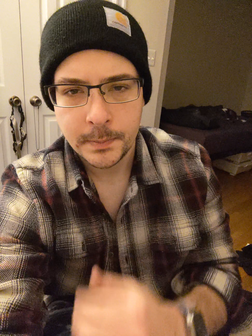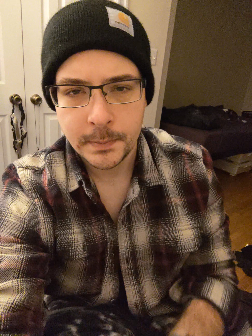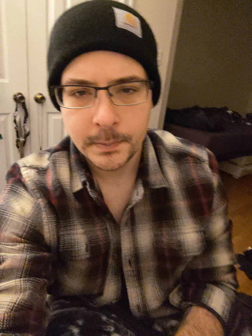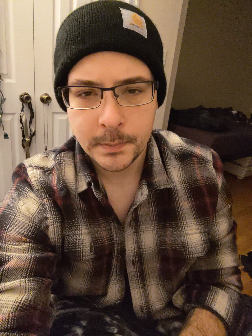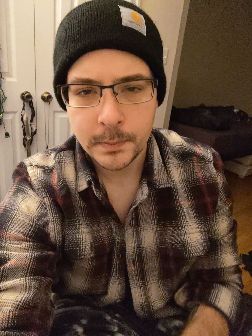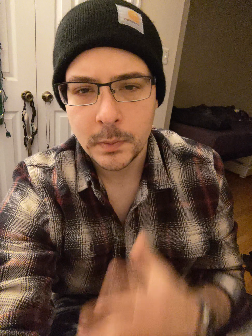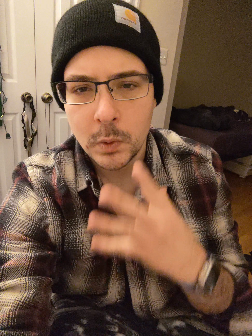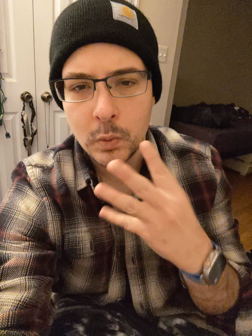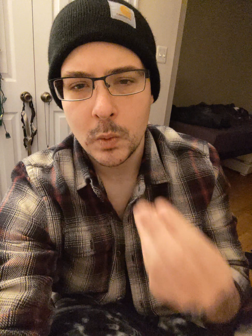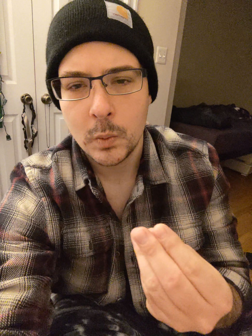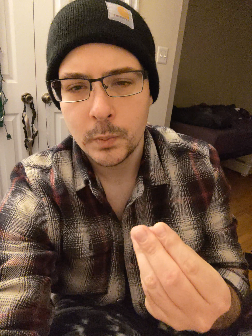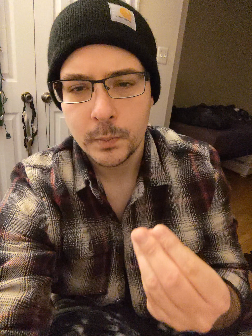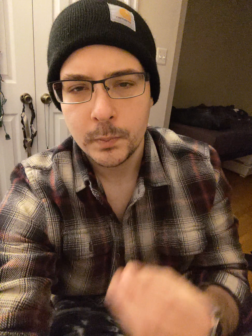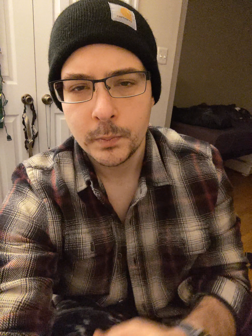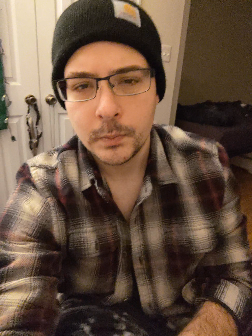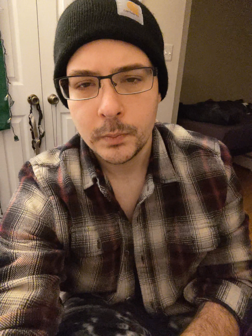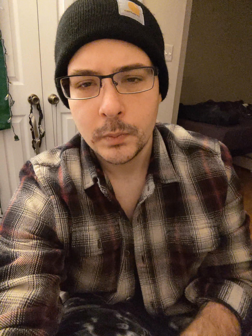go